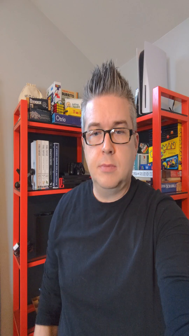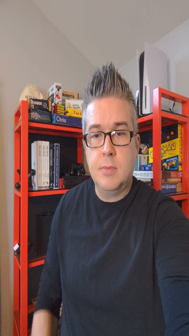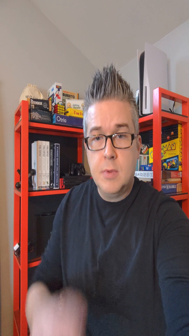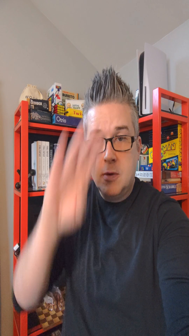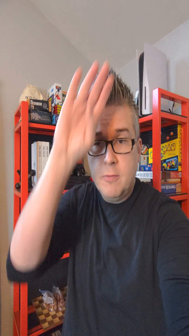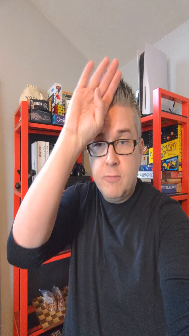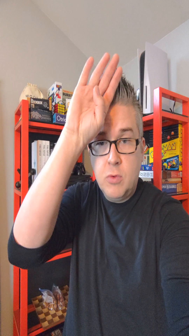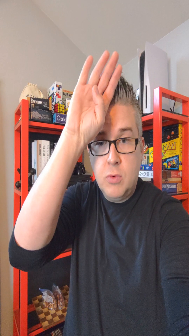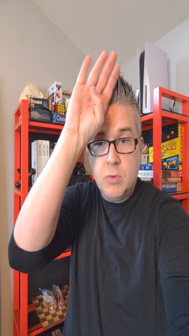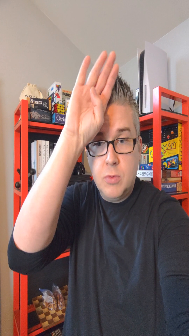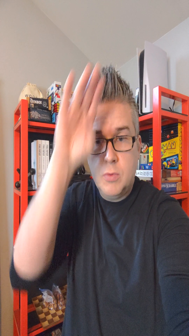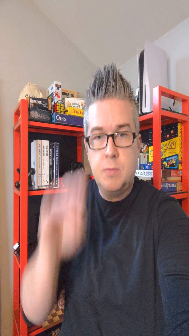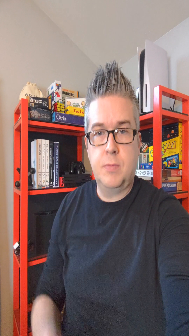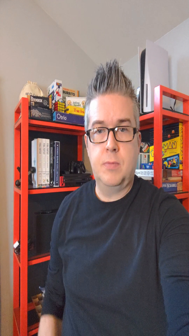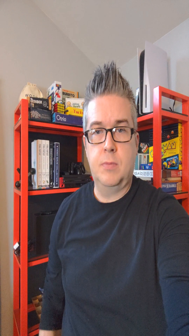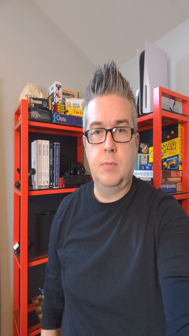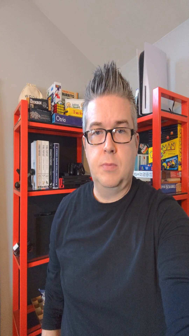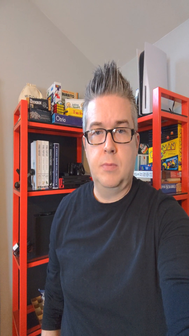fireman